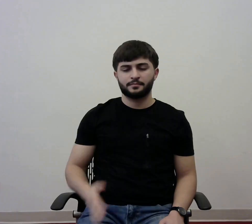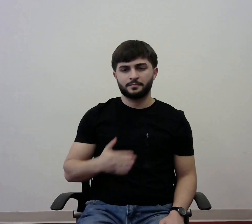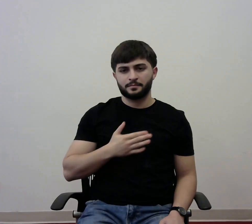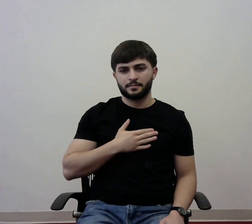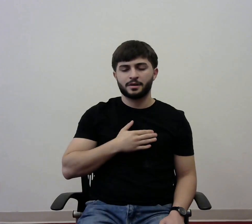mənim